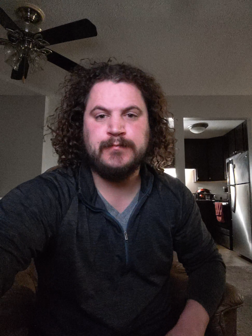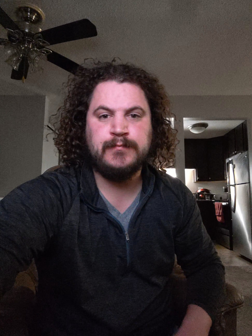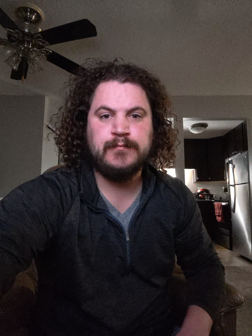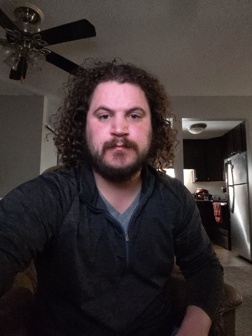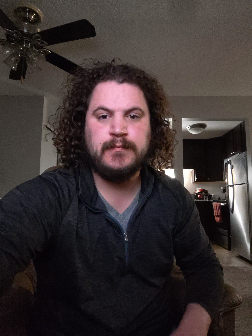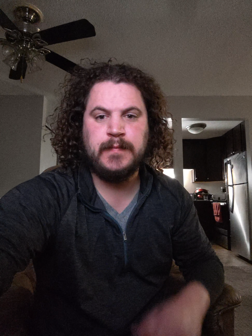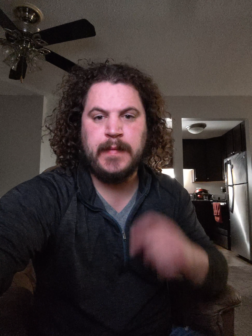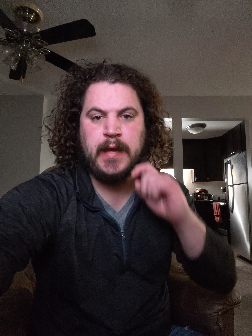apple